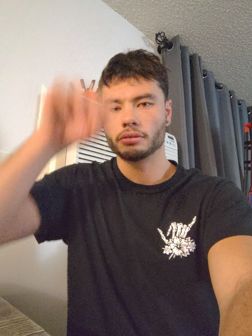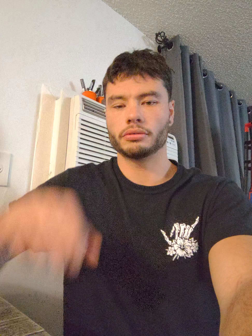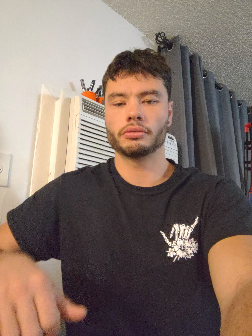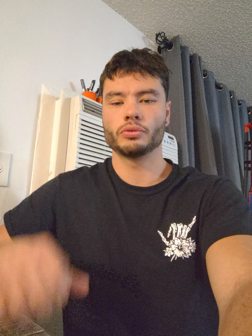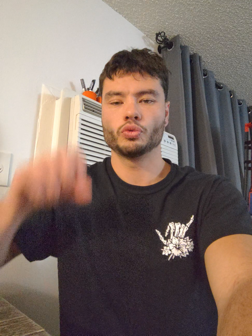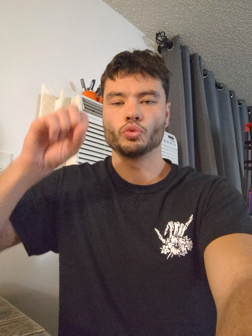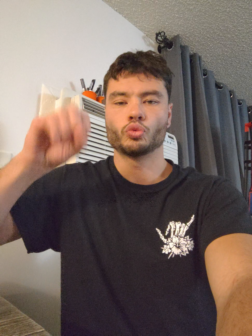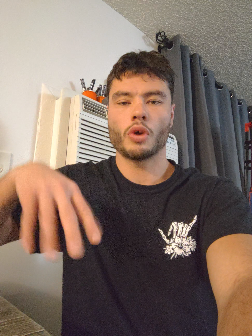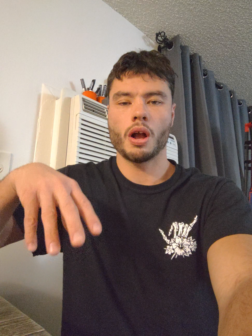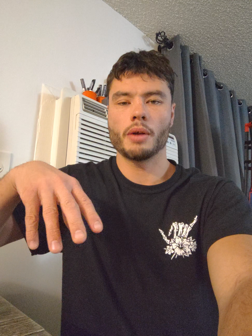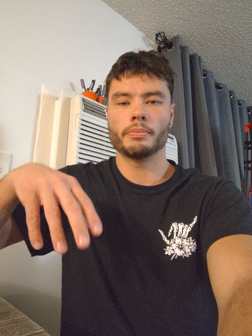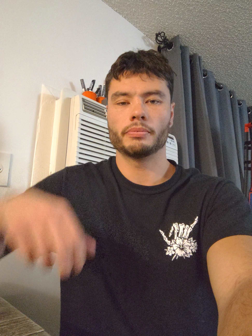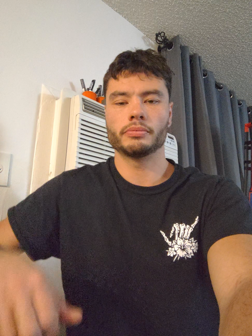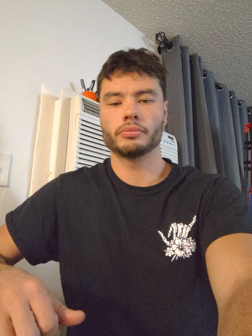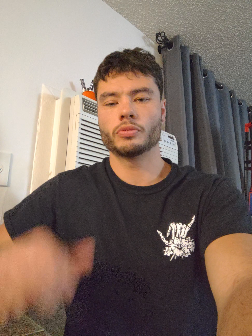drop